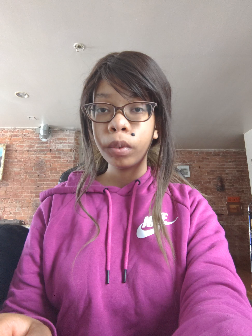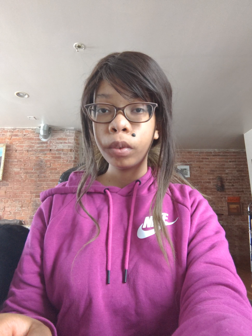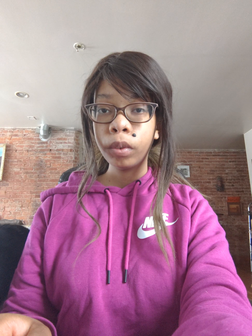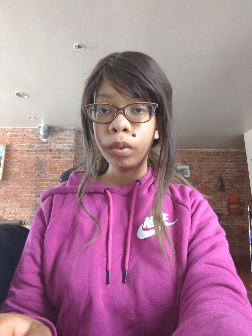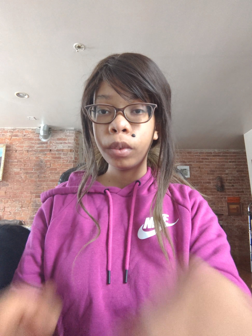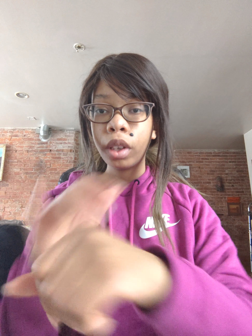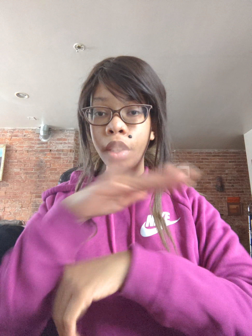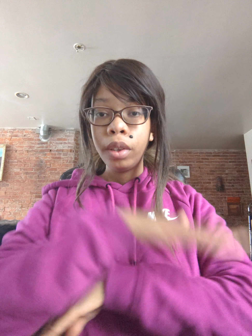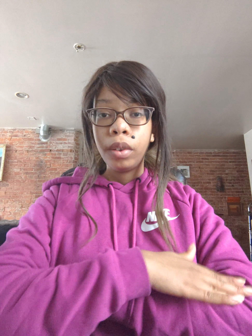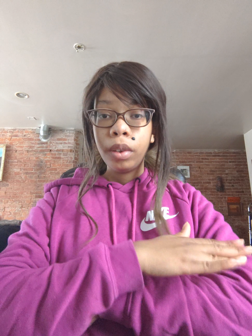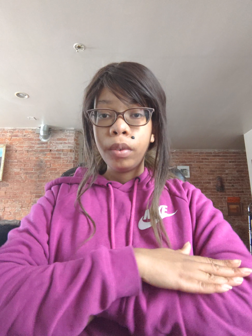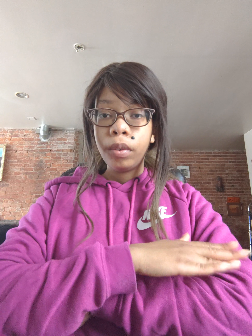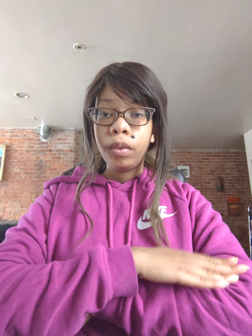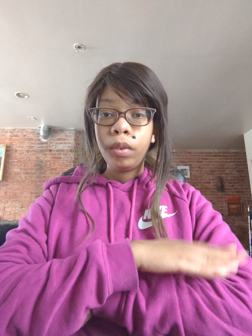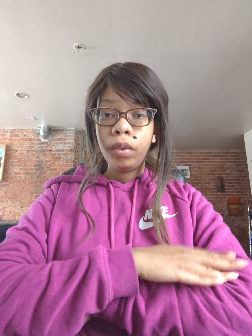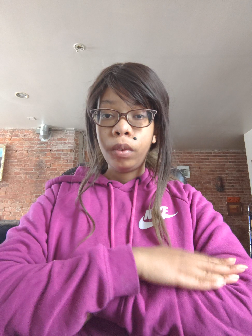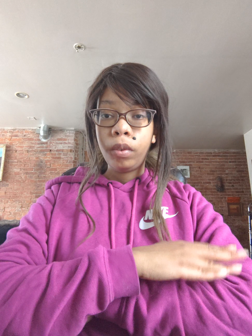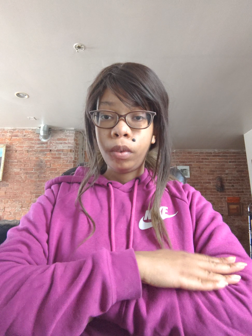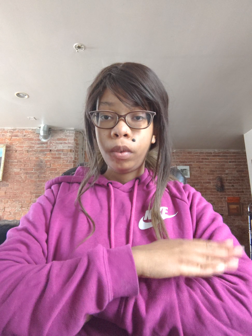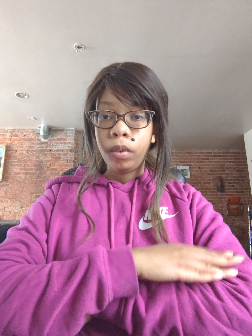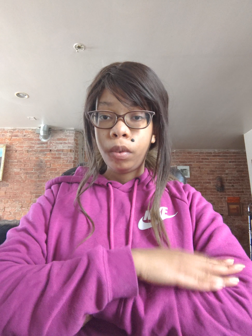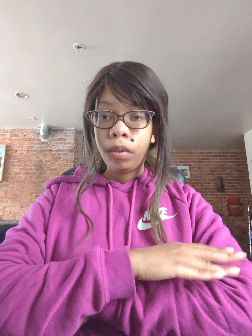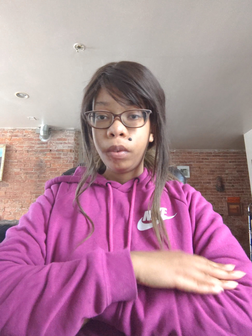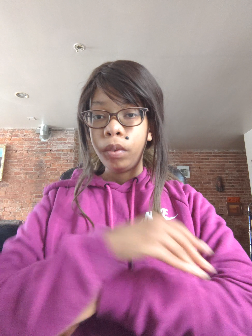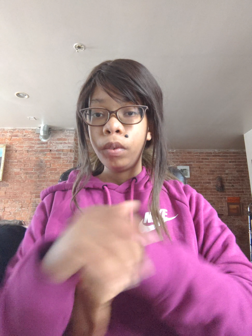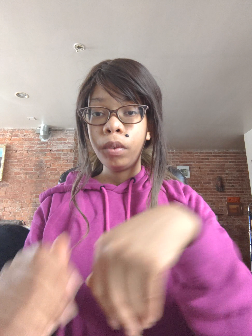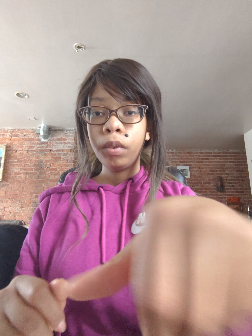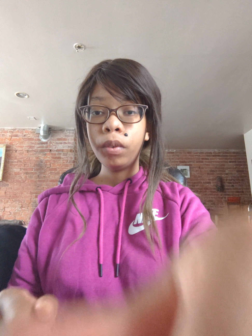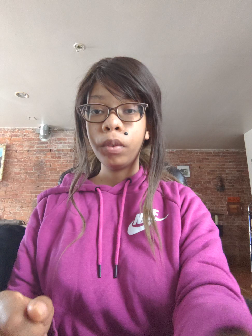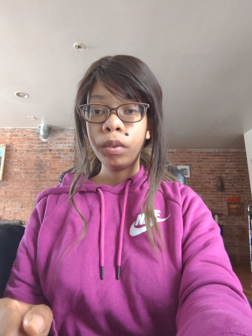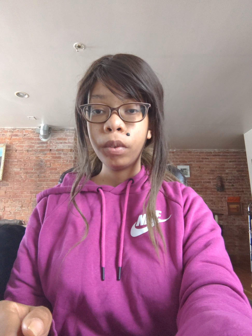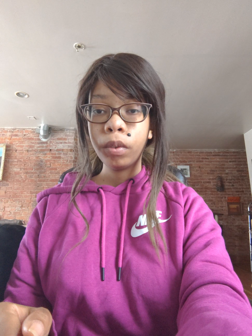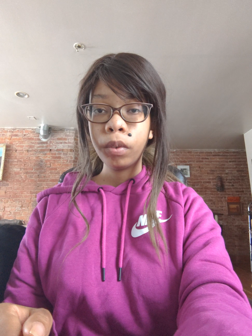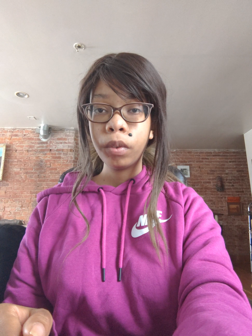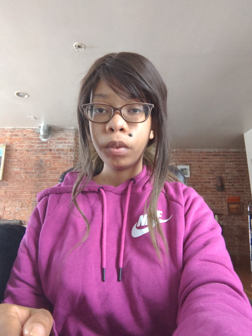table